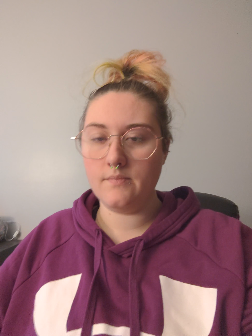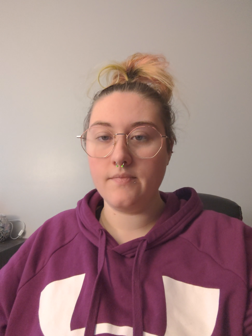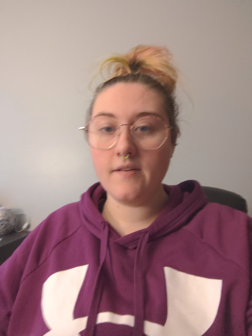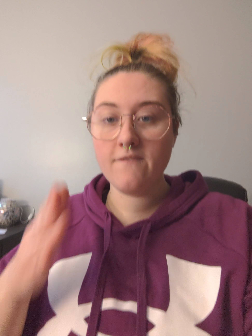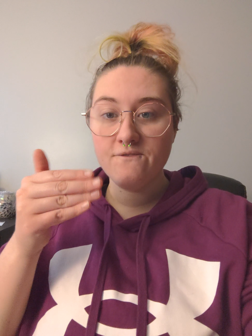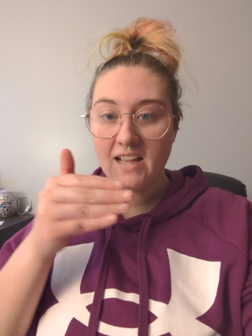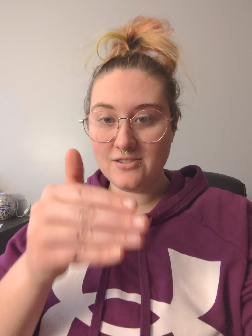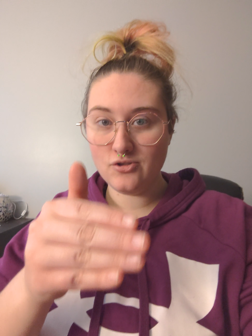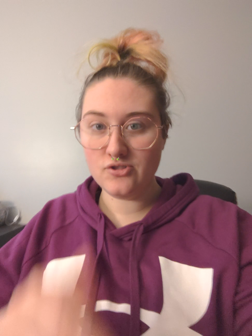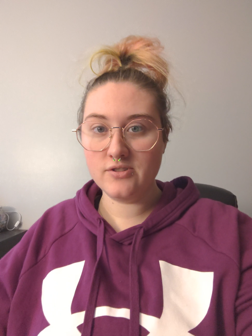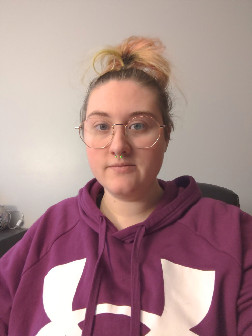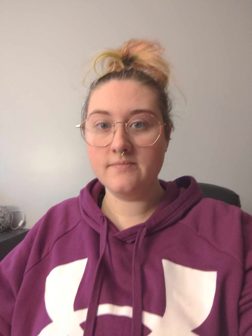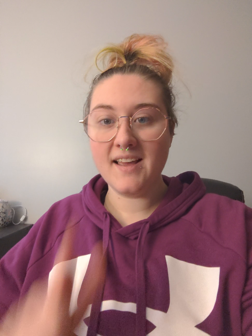fish